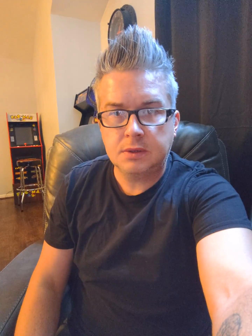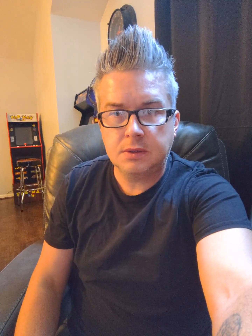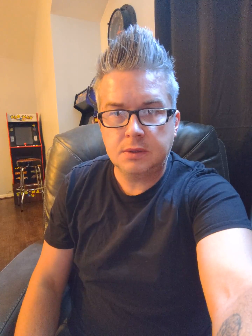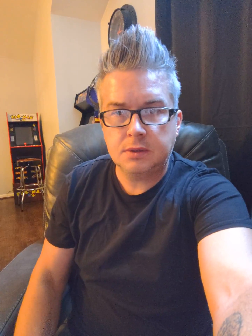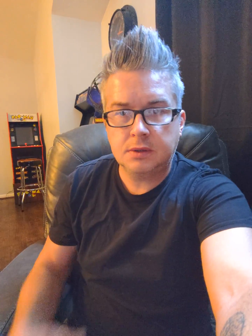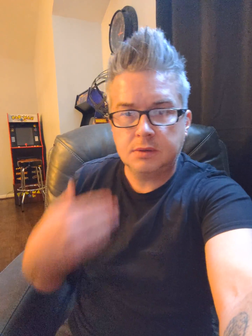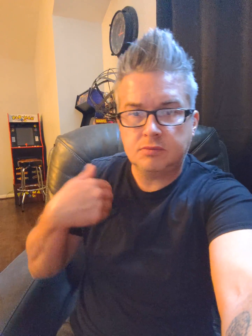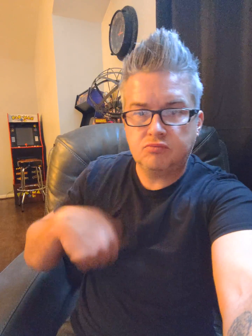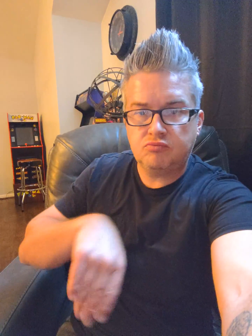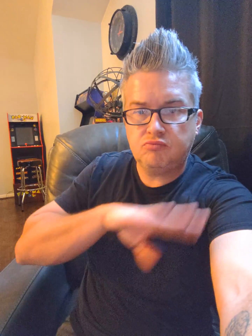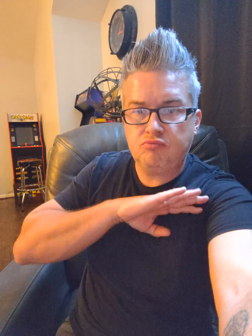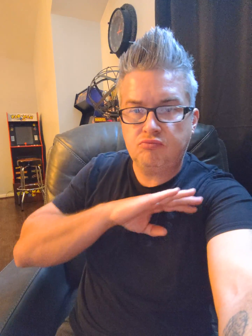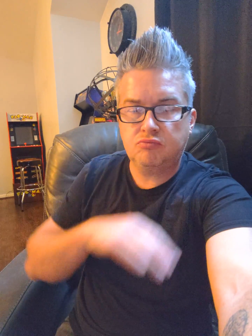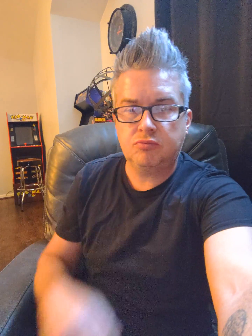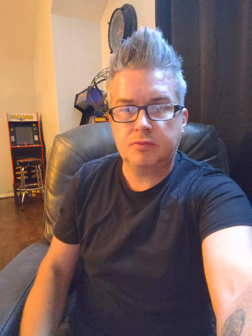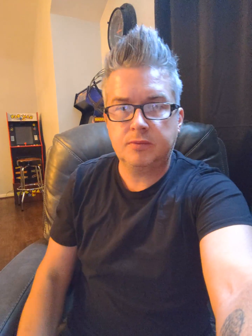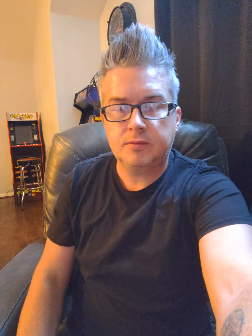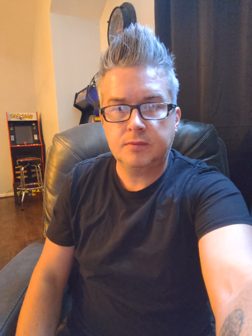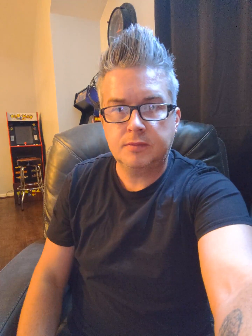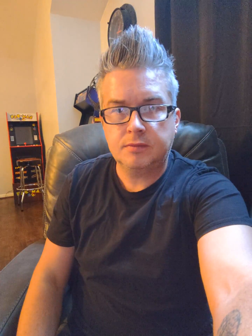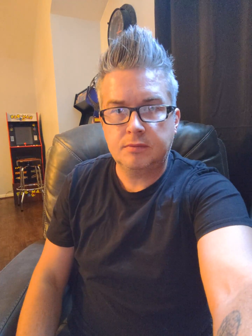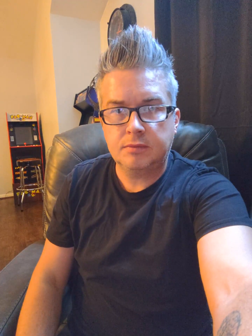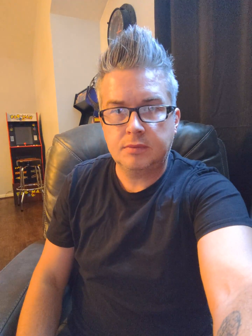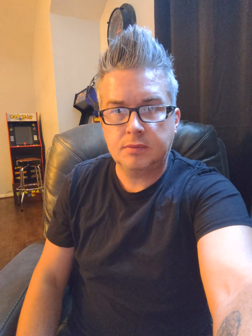scarf